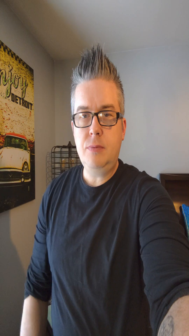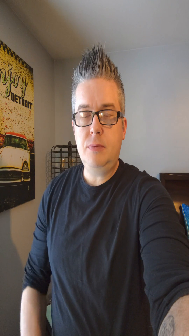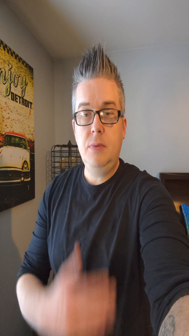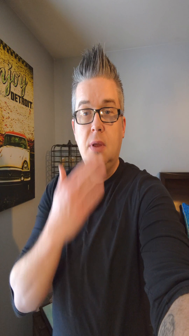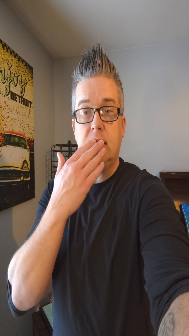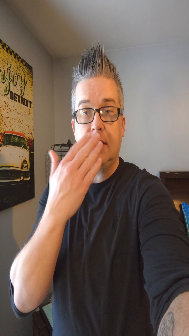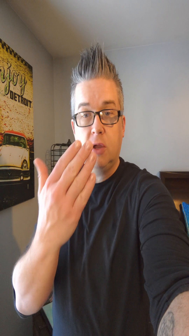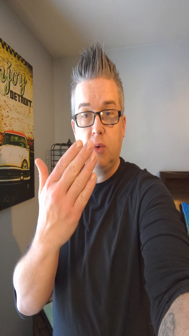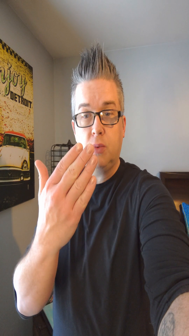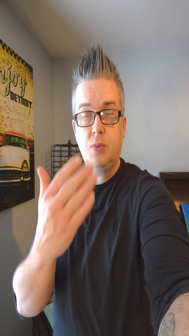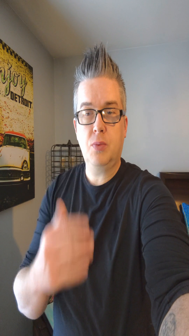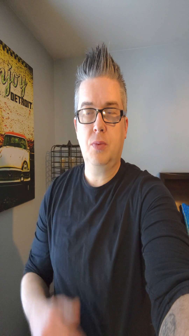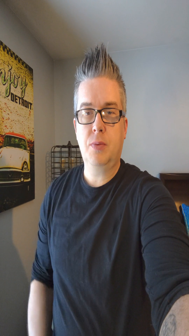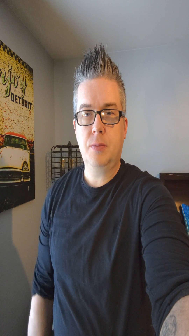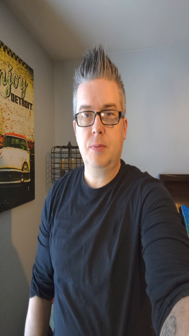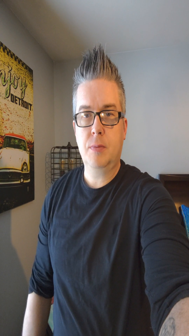thank you